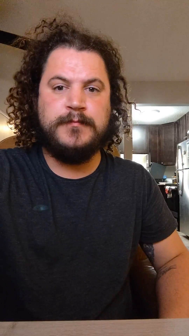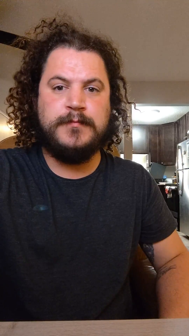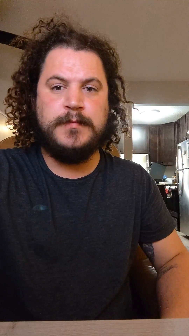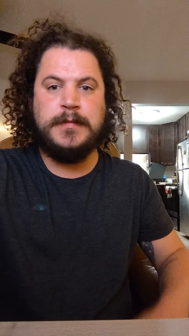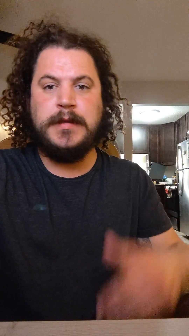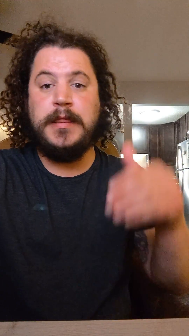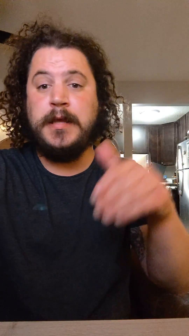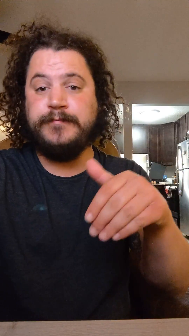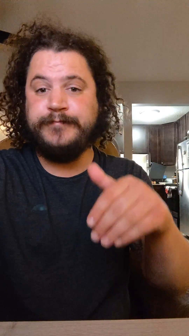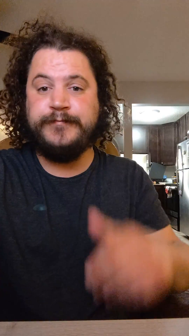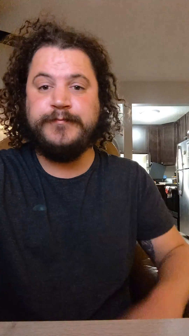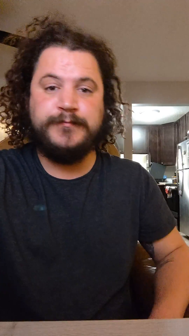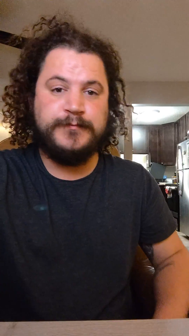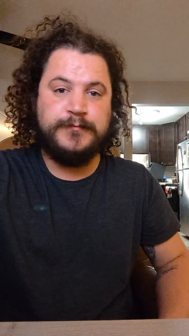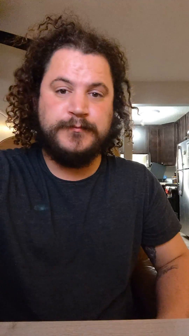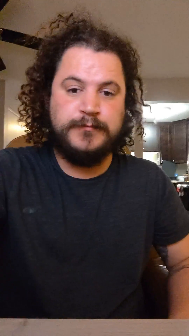night night